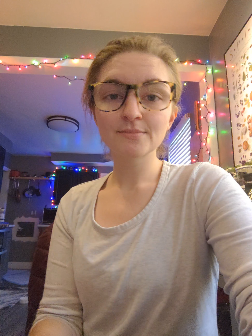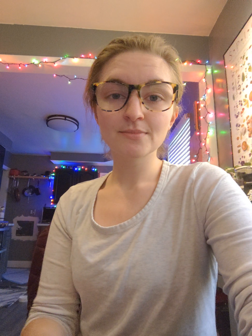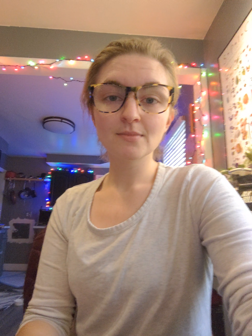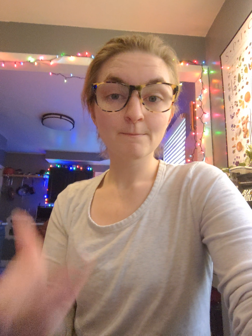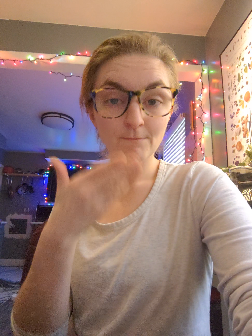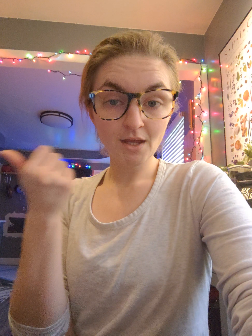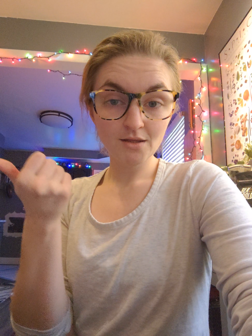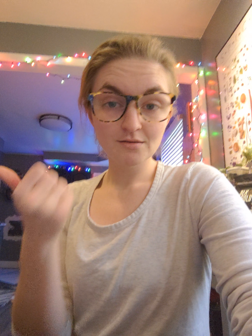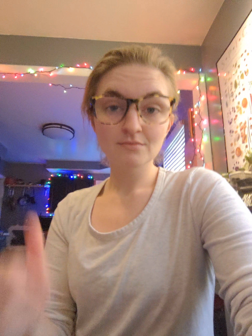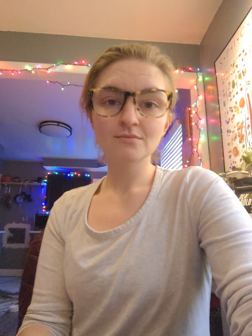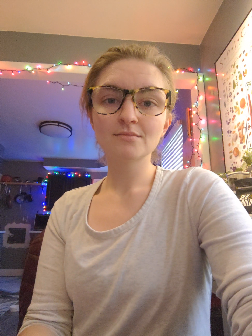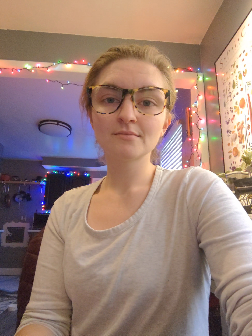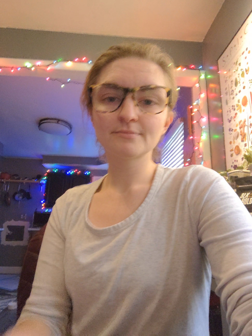better